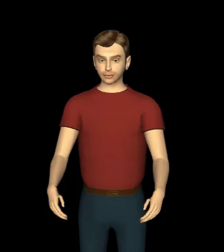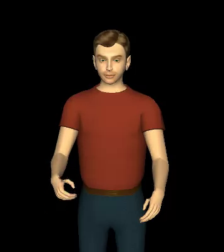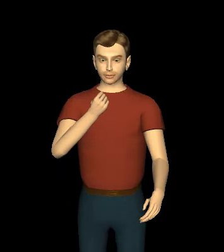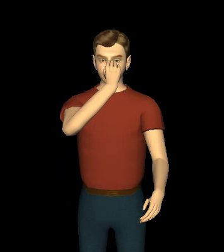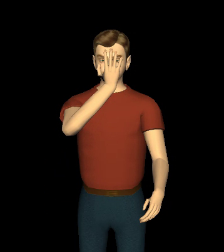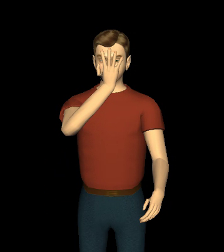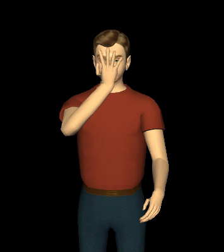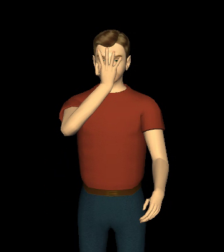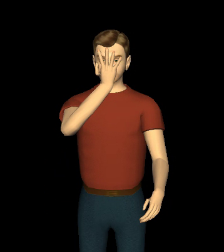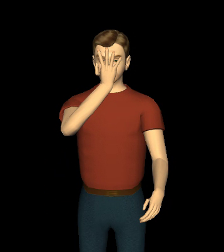أزهار